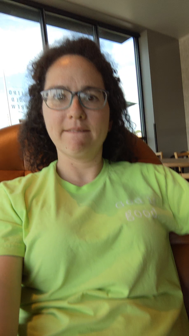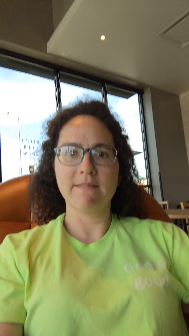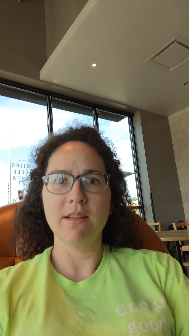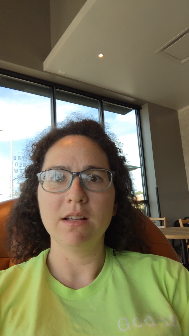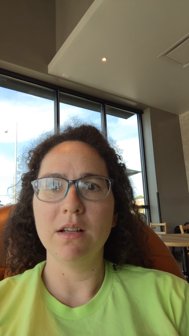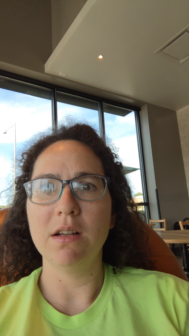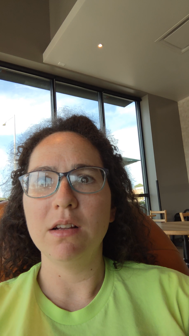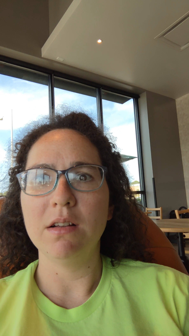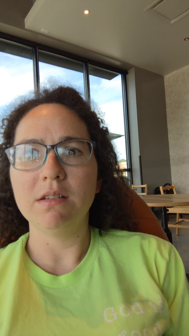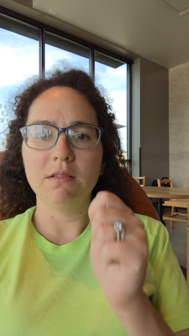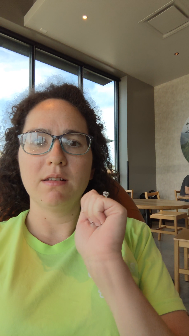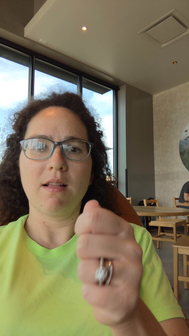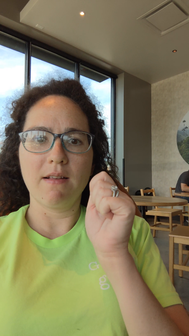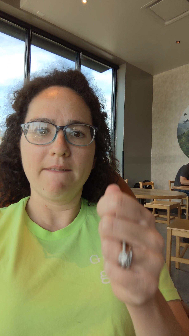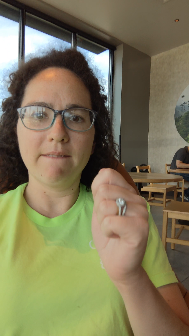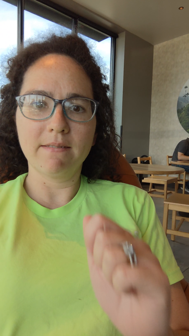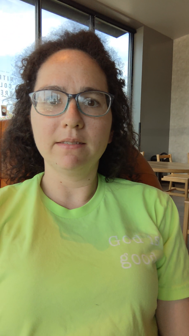hammer